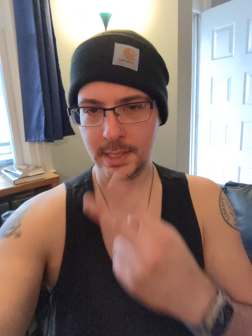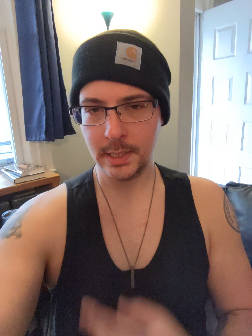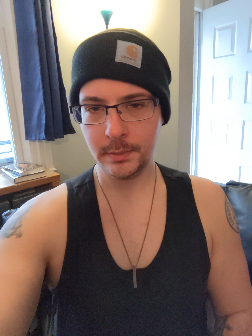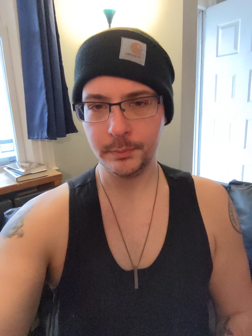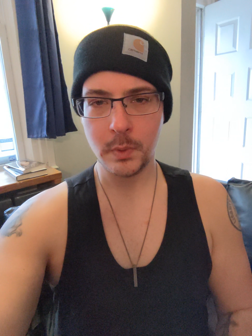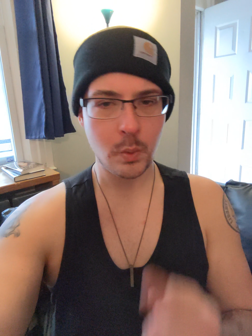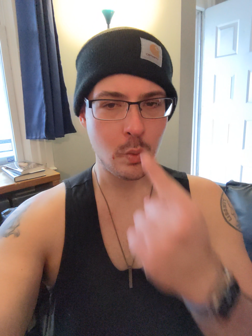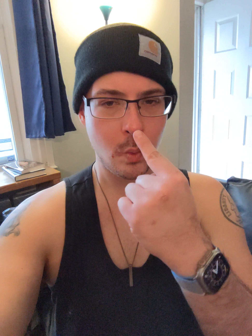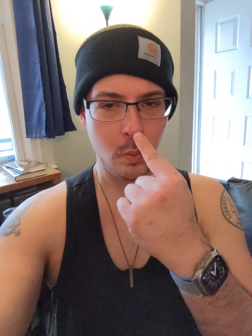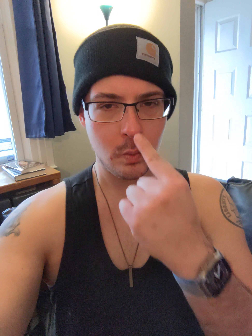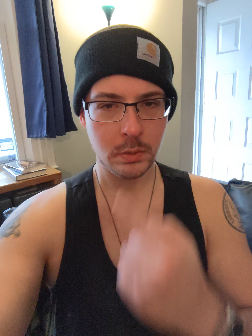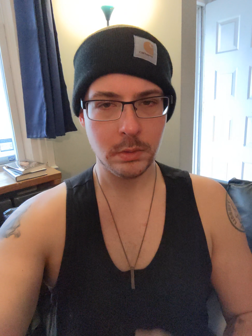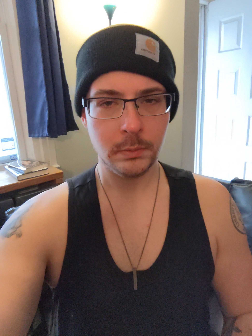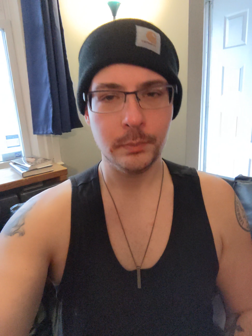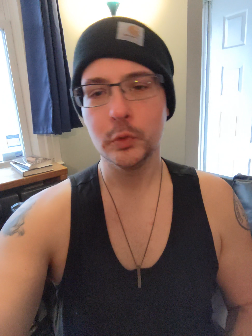nose